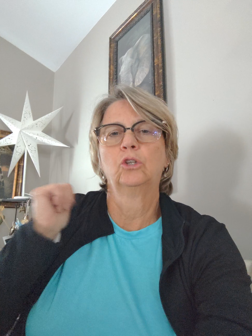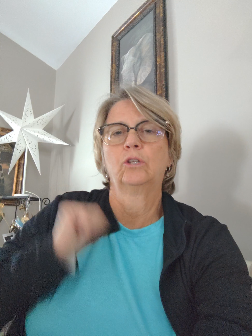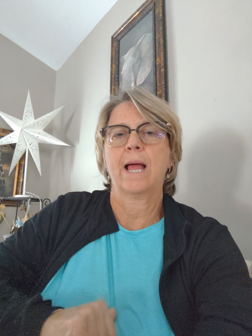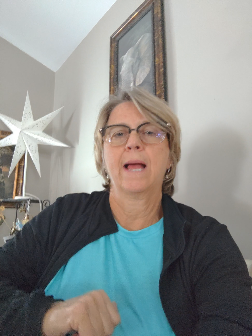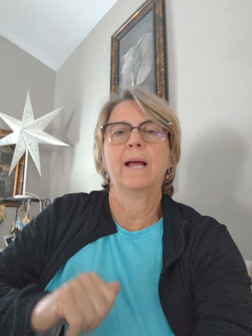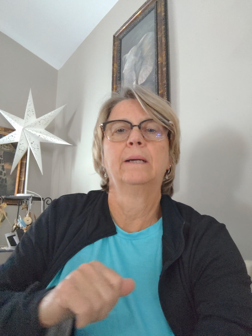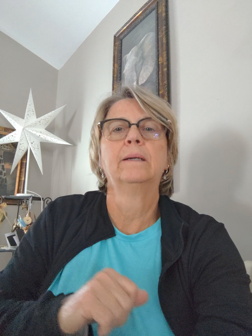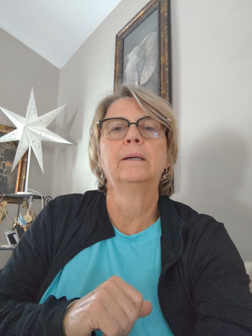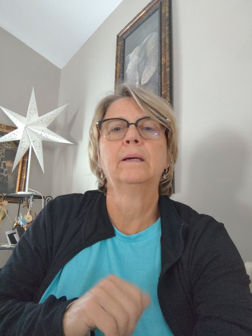jacket